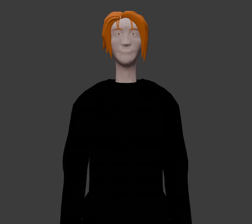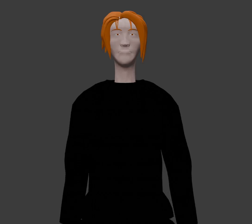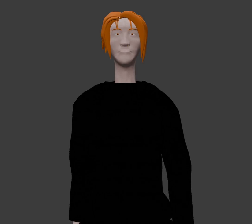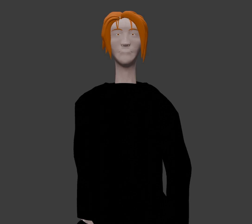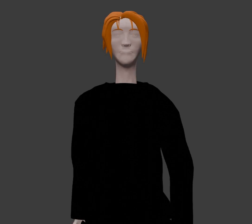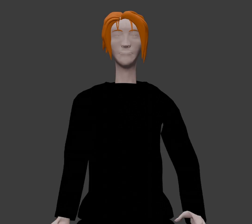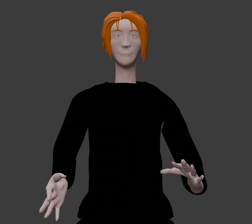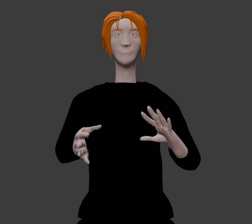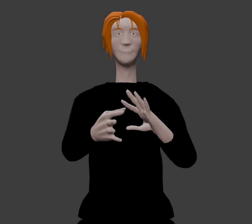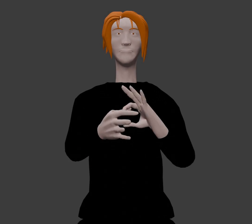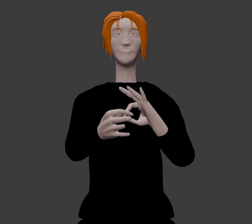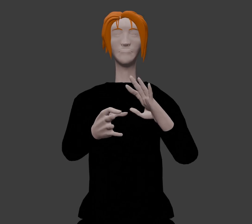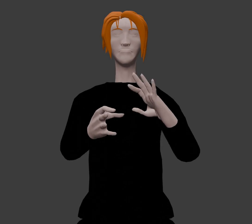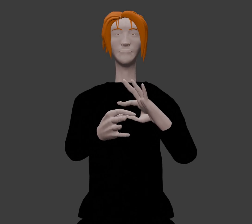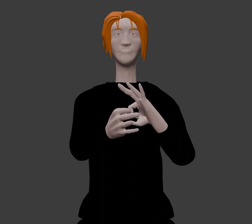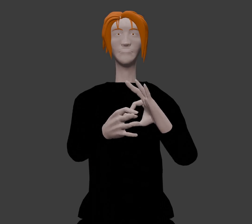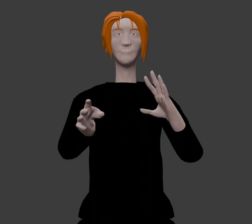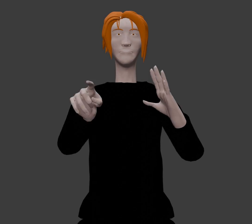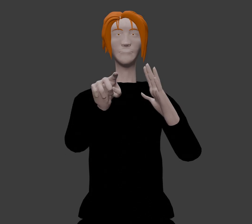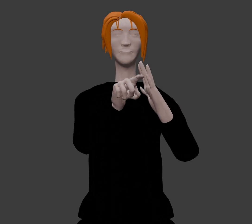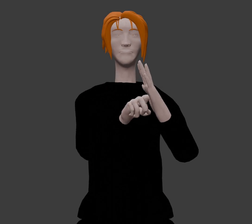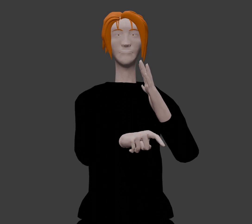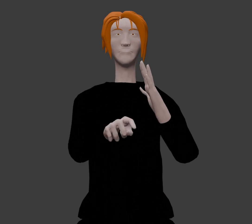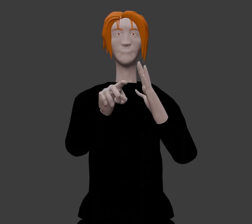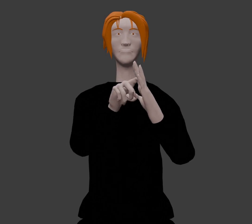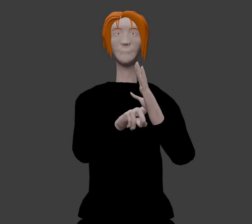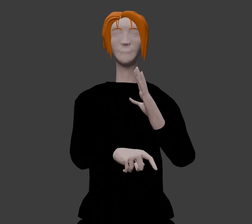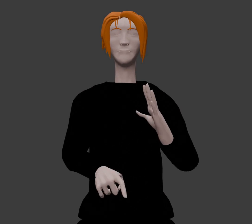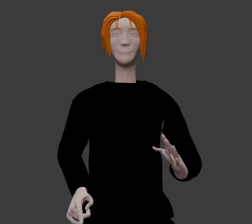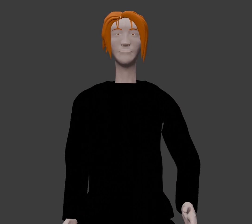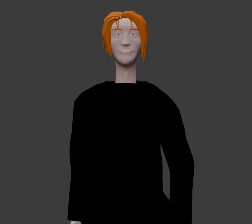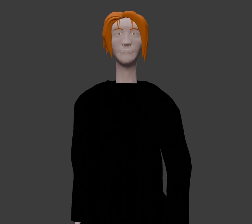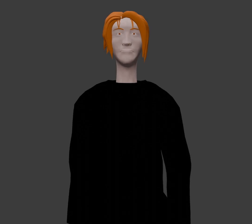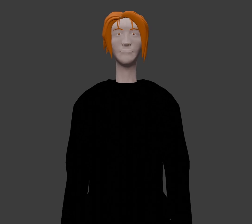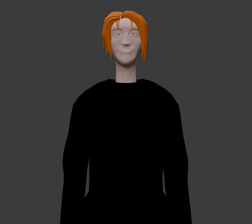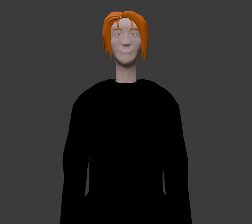Badmouthing